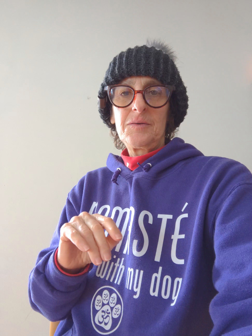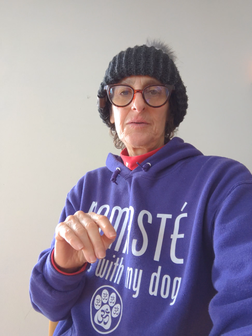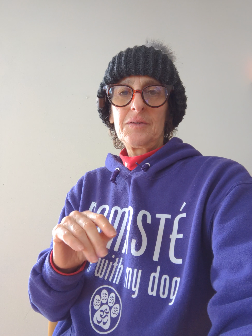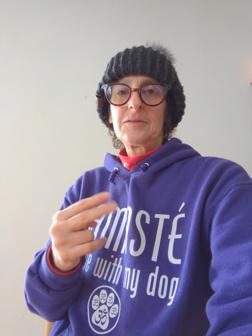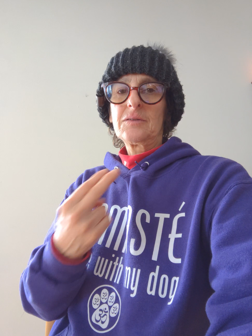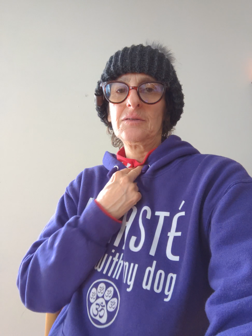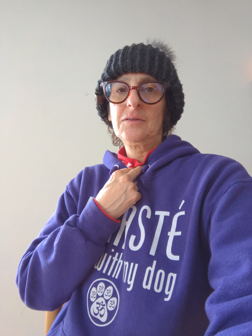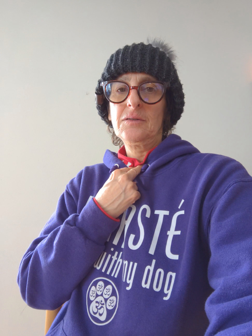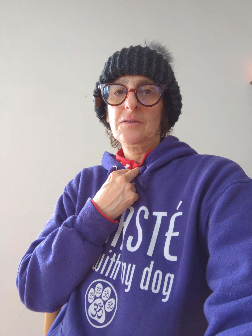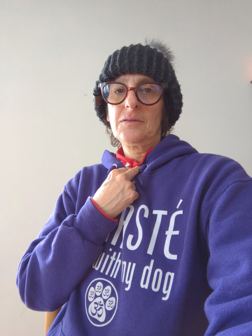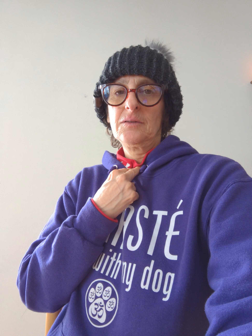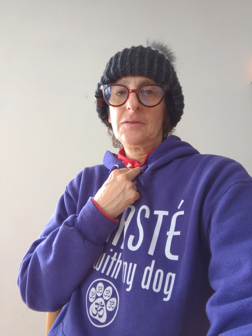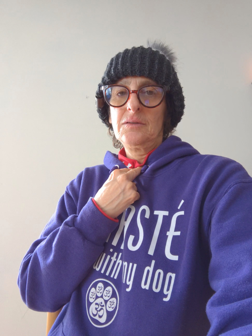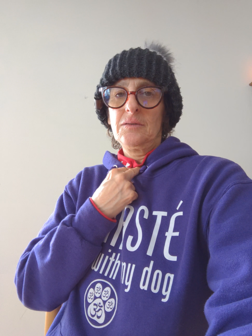stuck